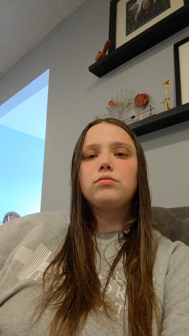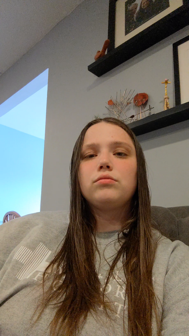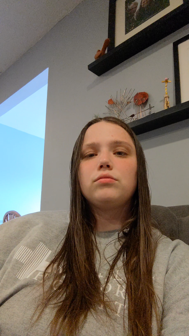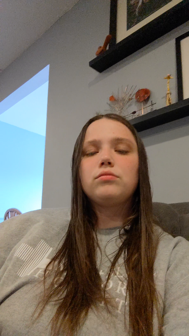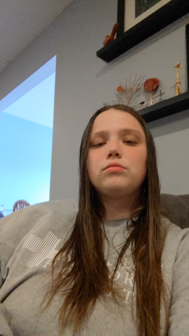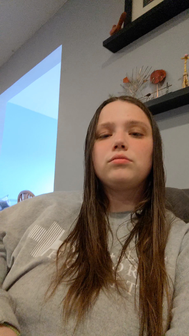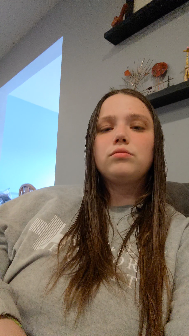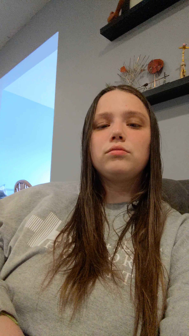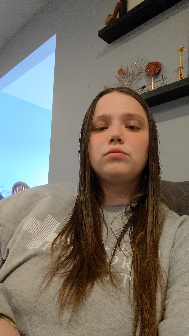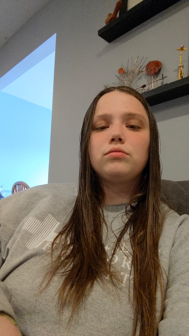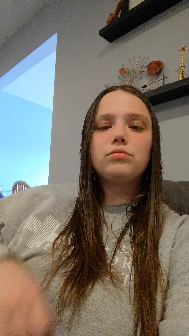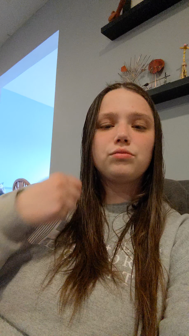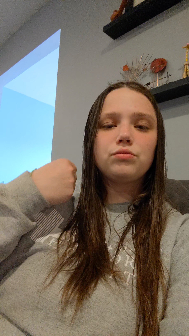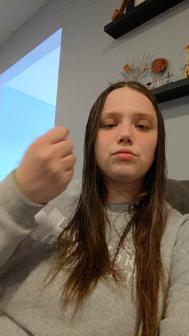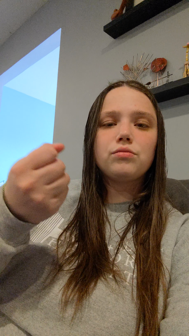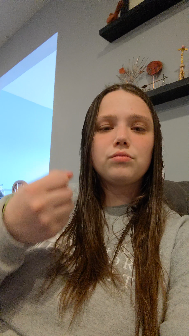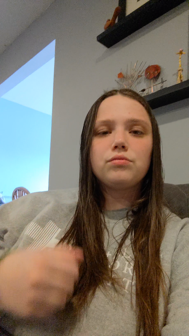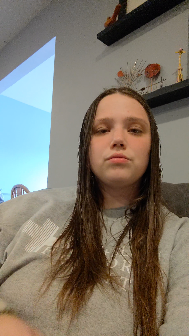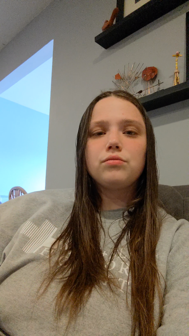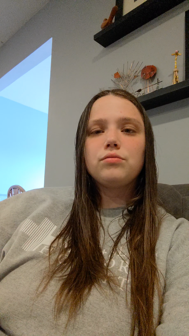drive